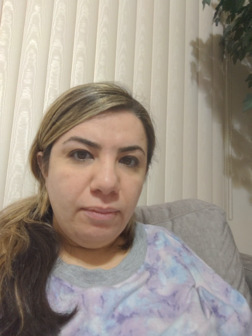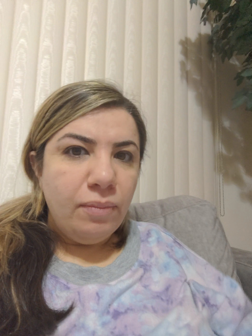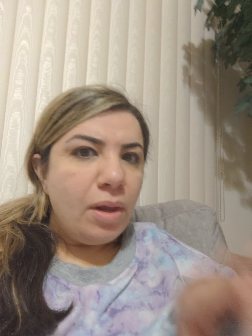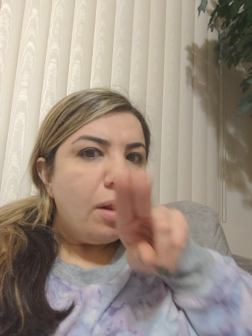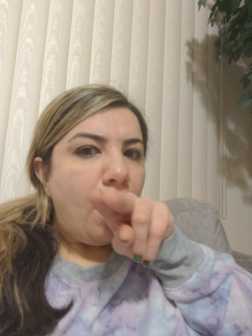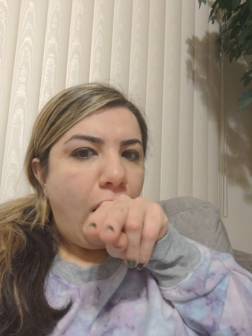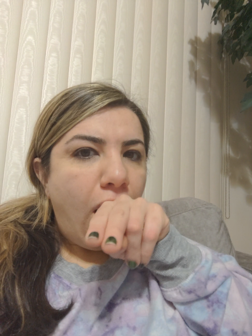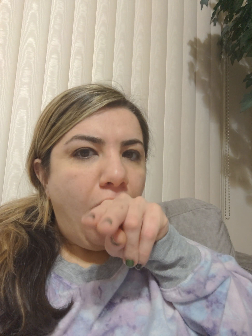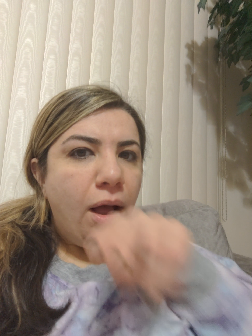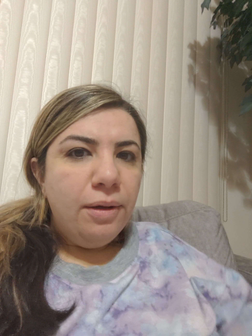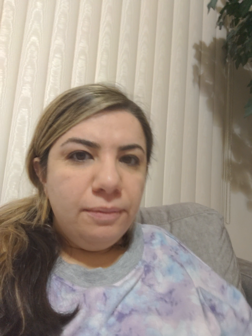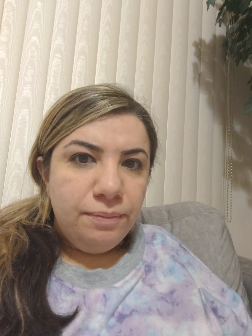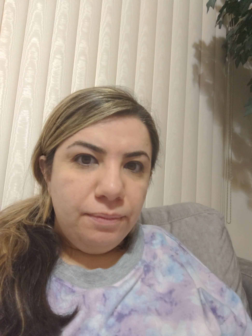tongue